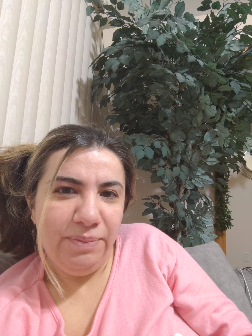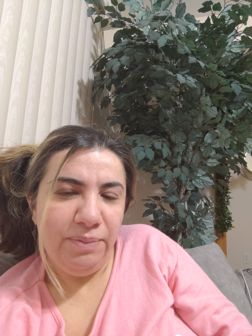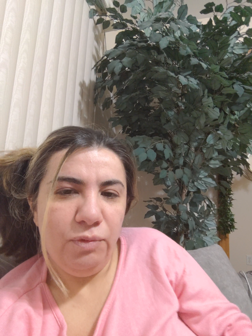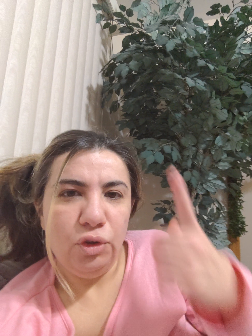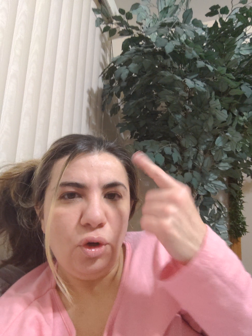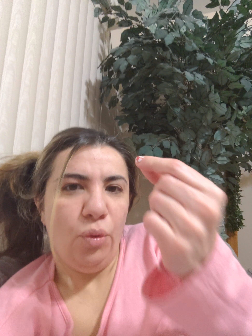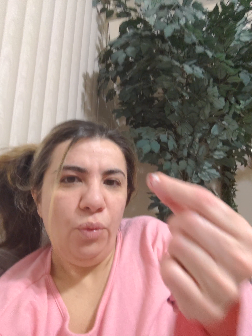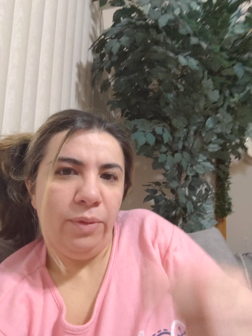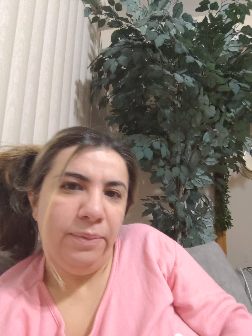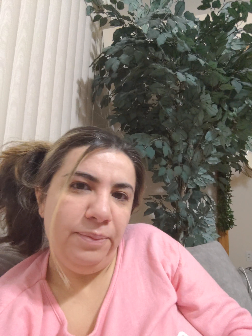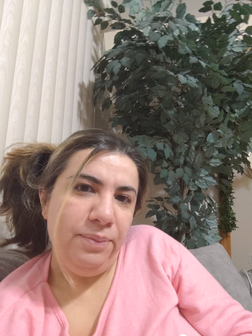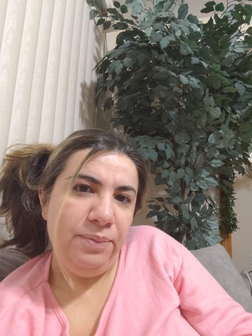go